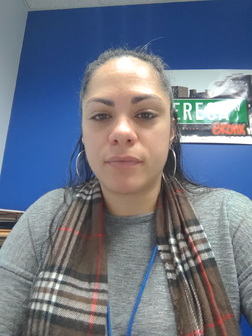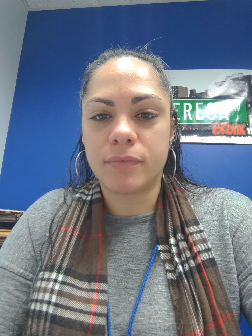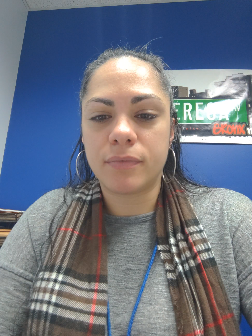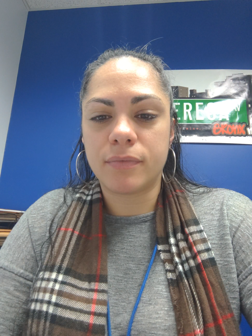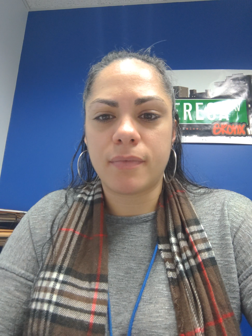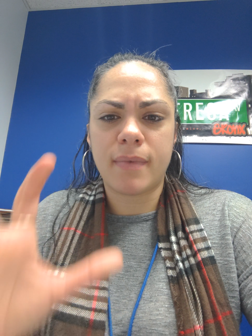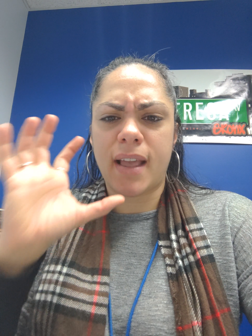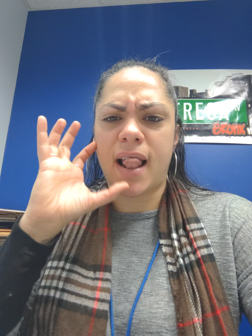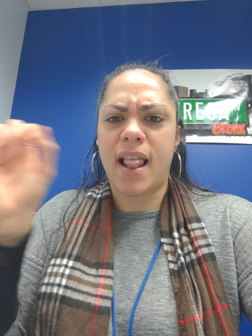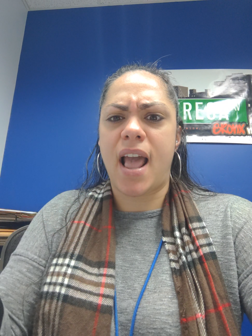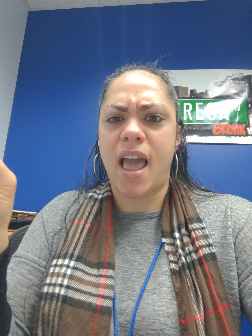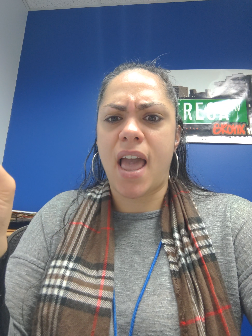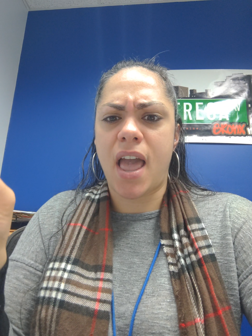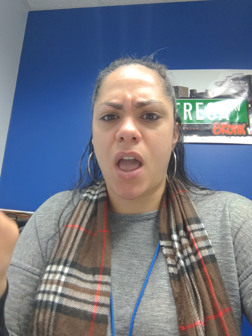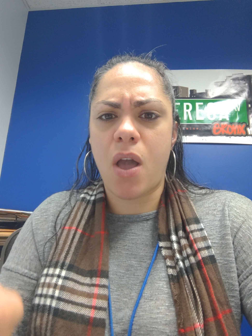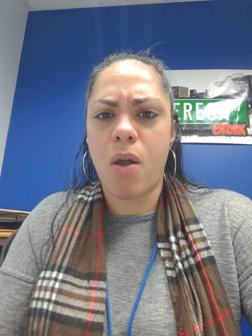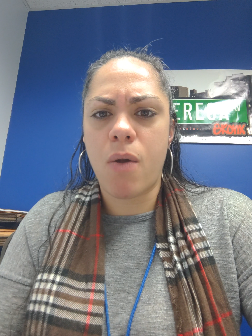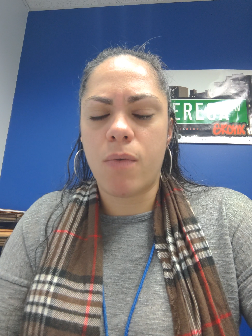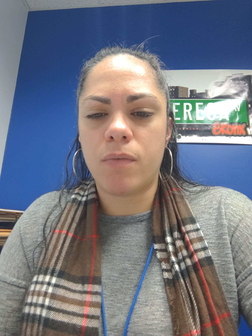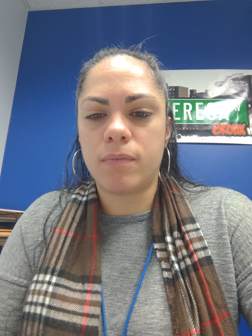loud